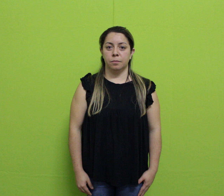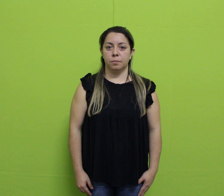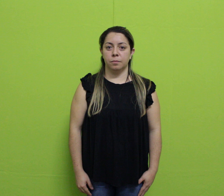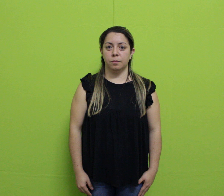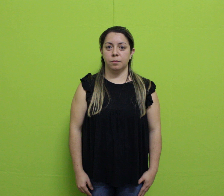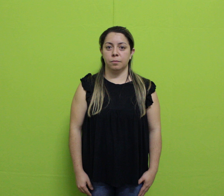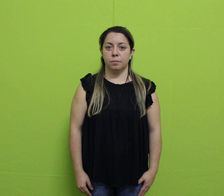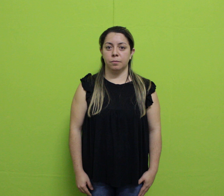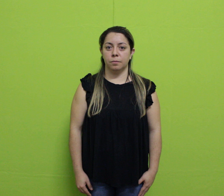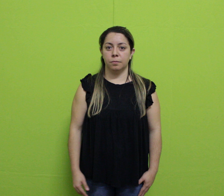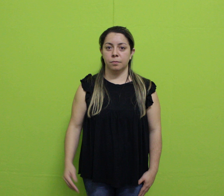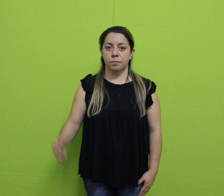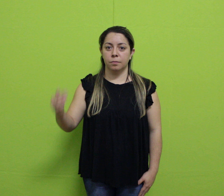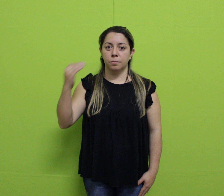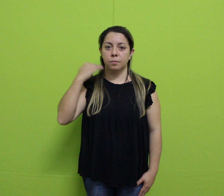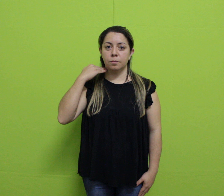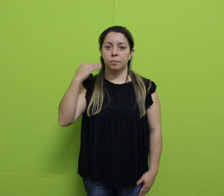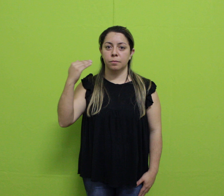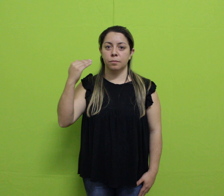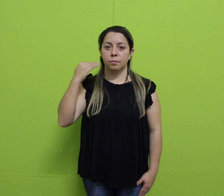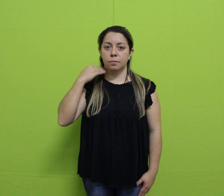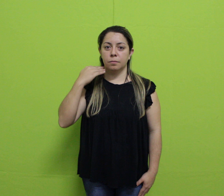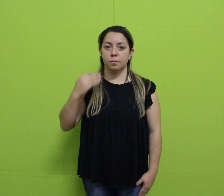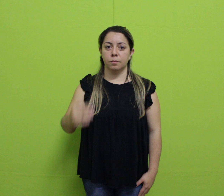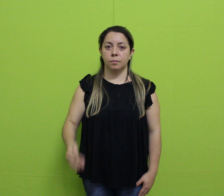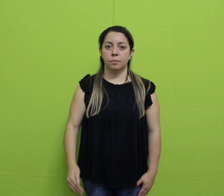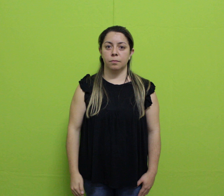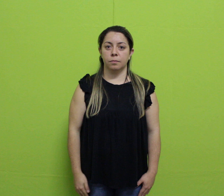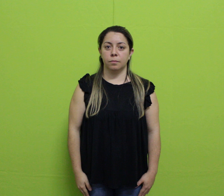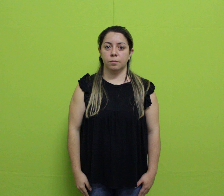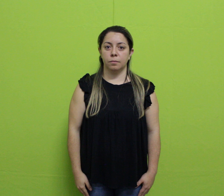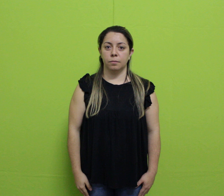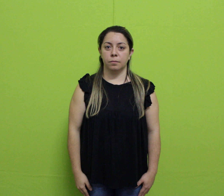banco